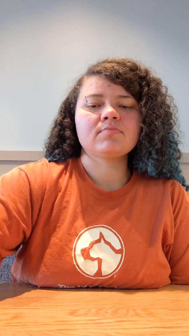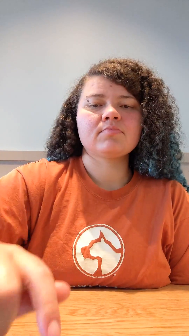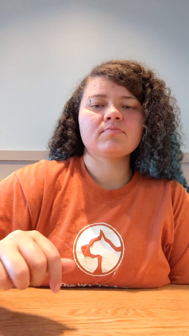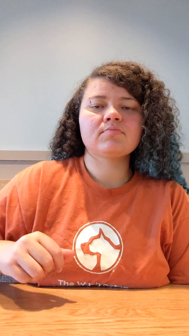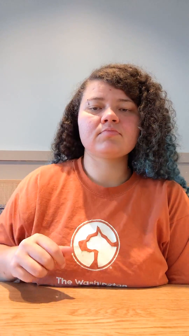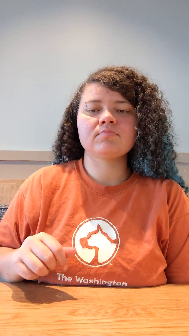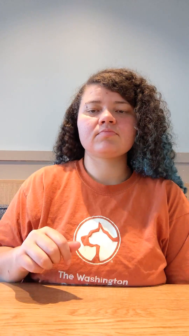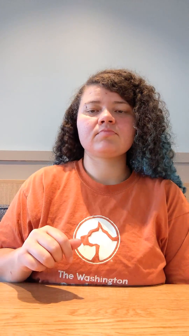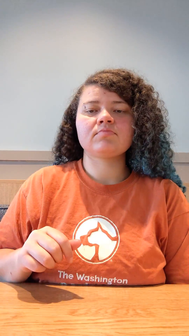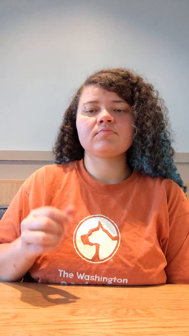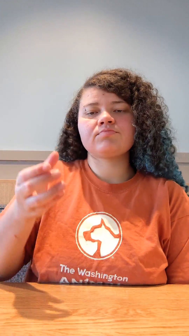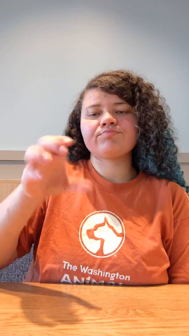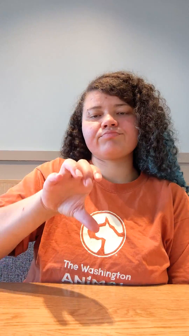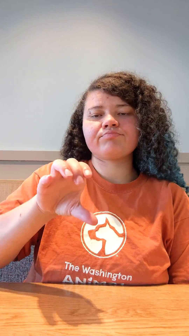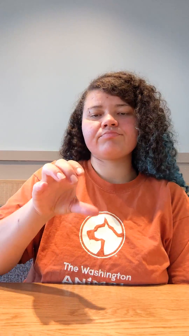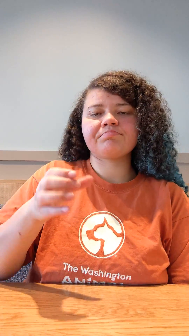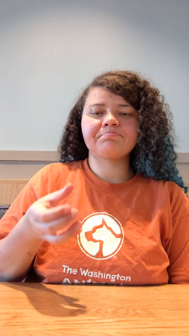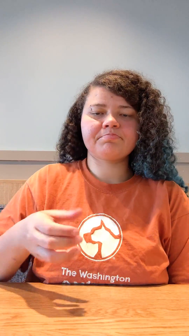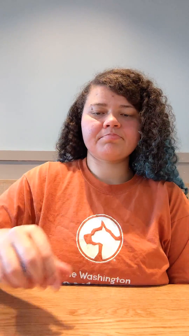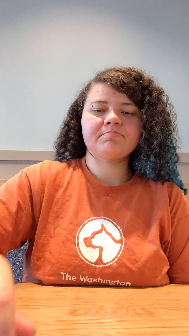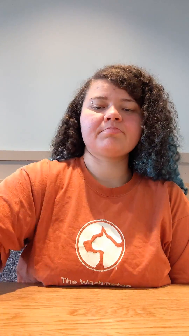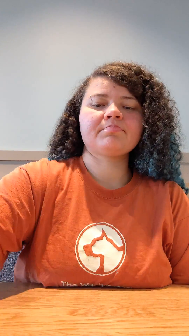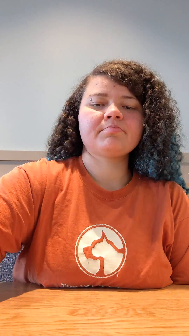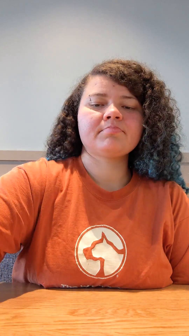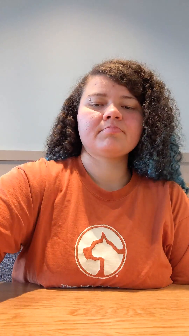dump